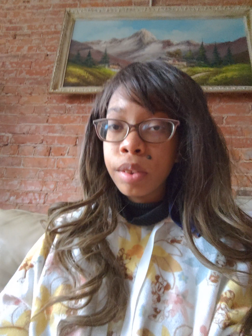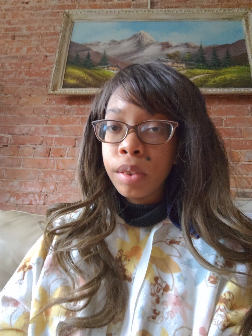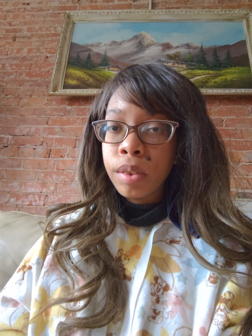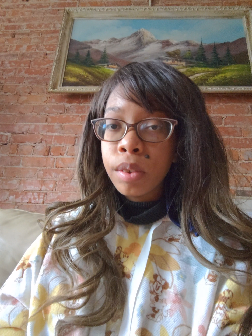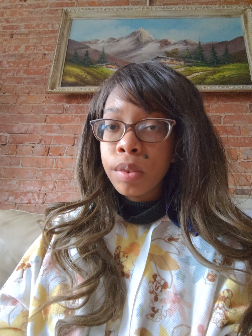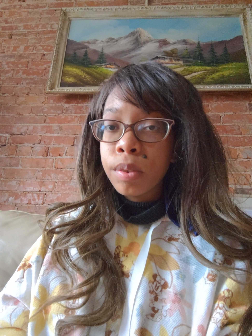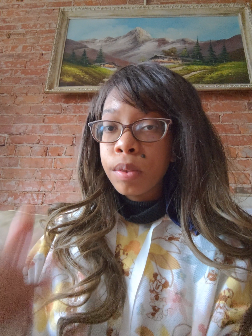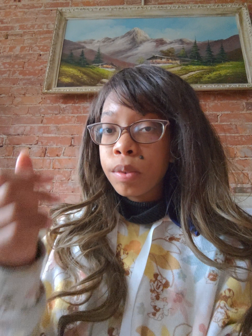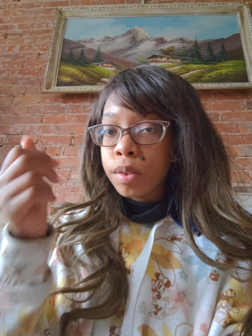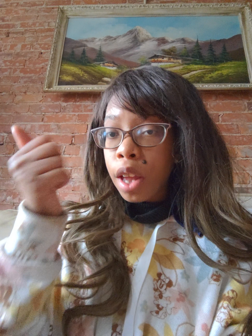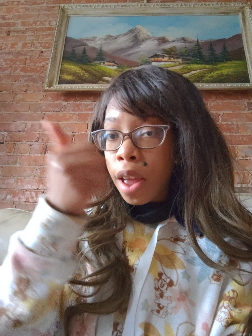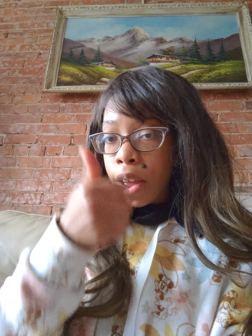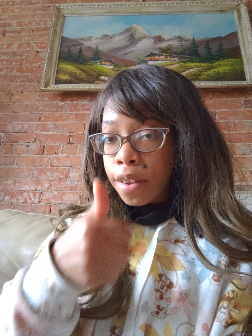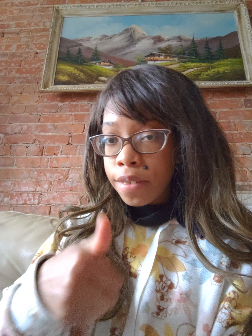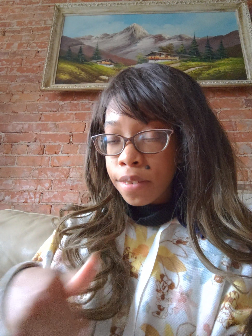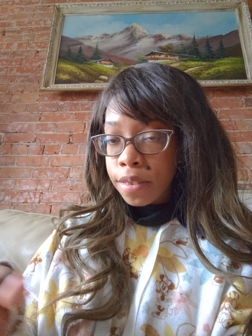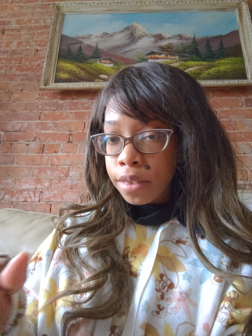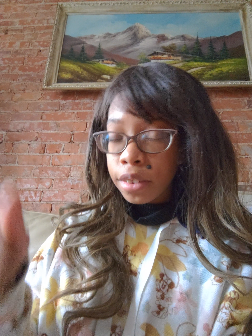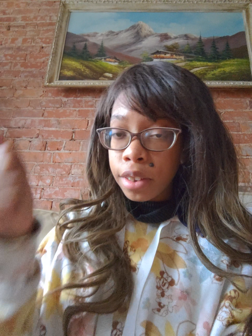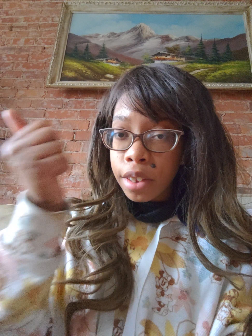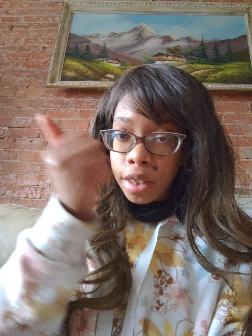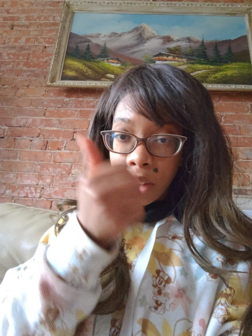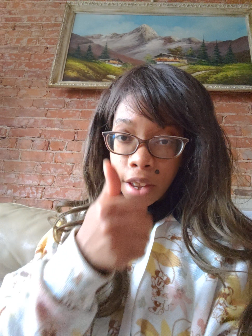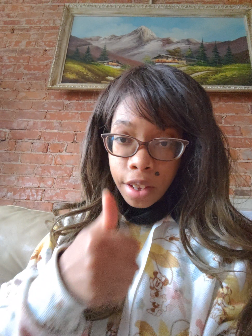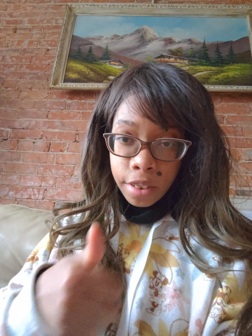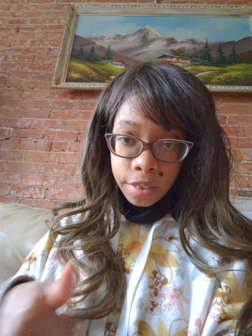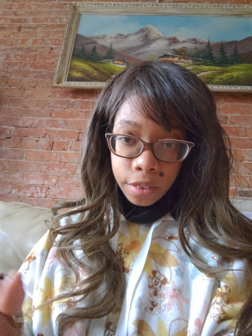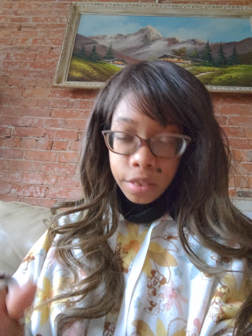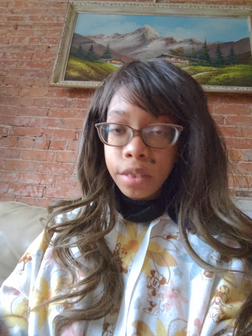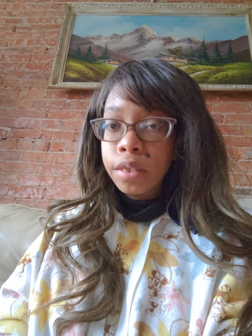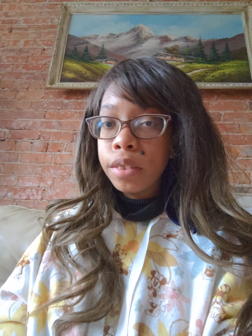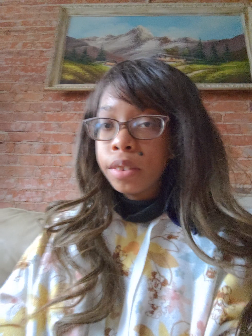every